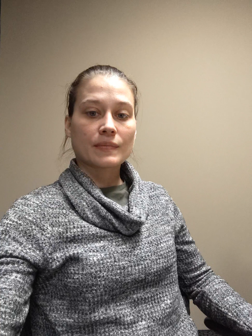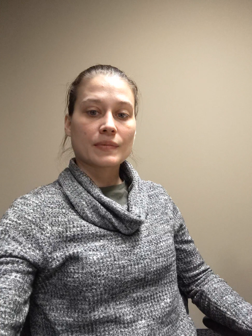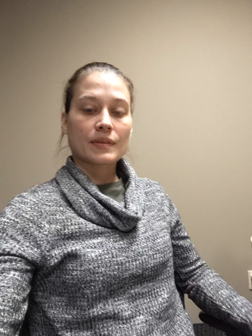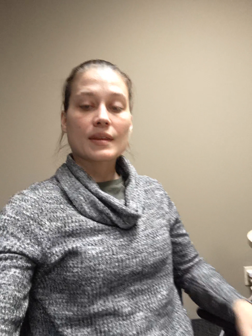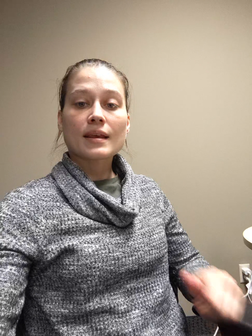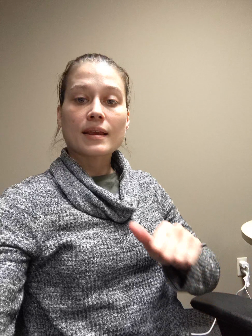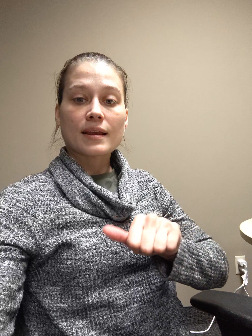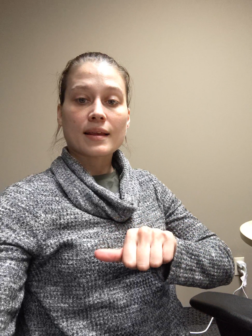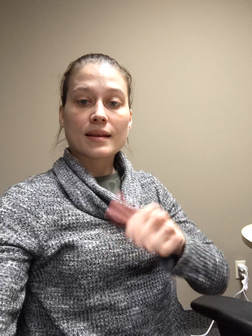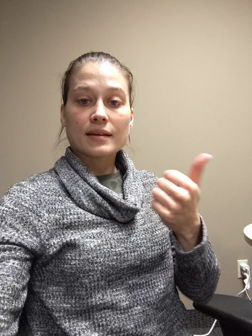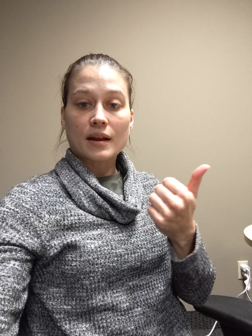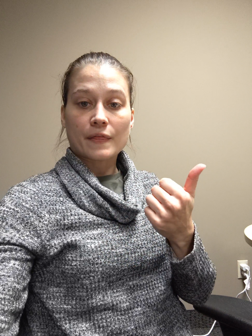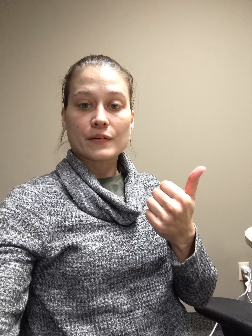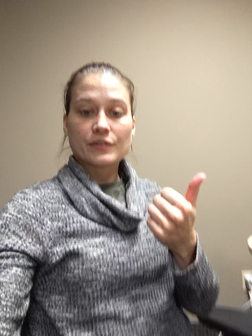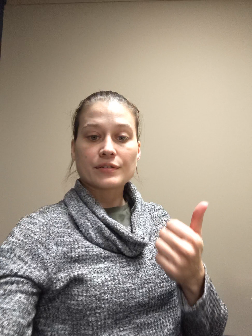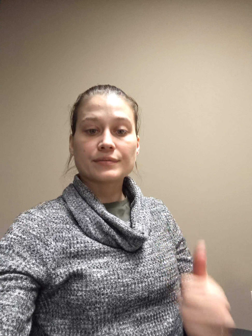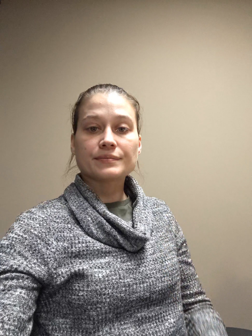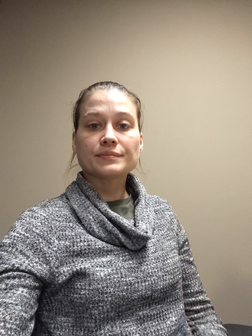another